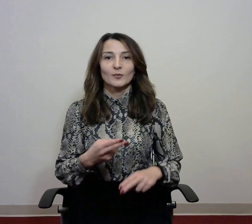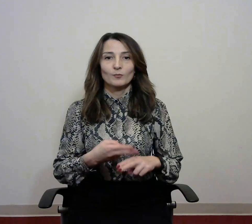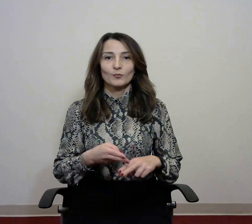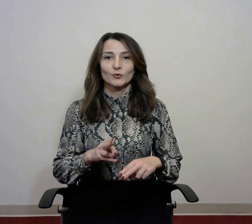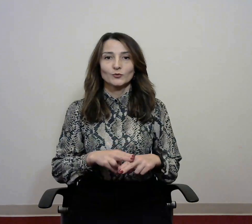bu